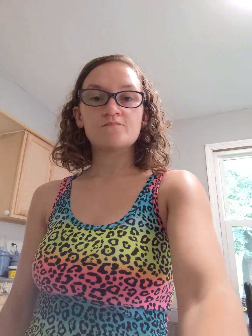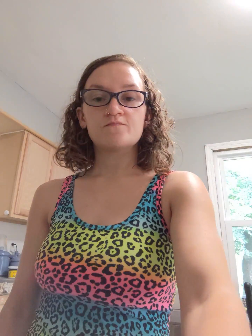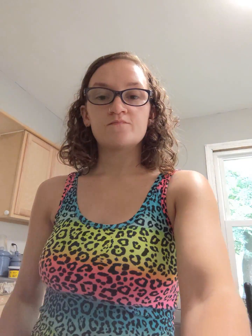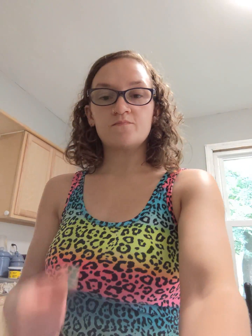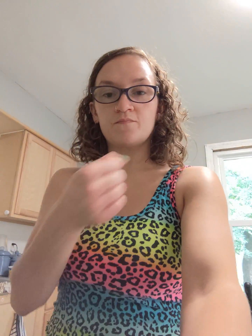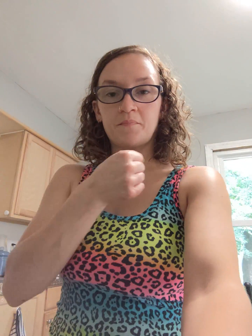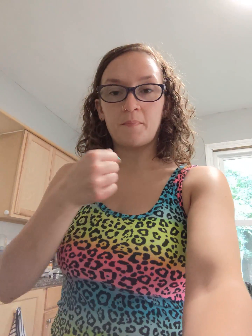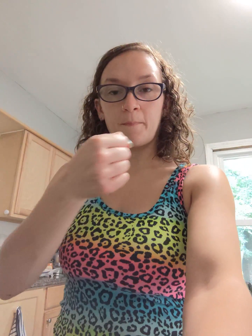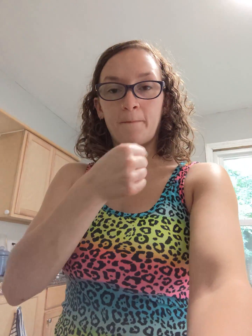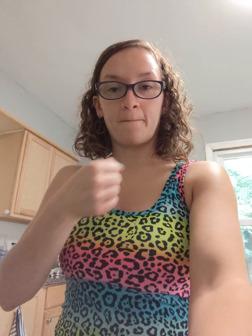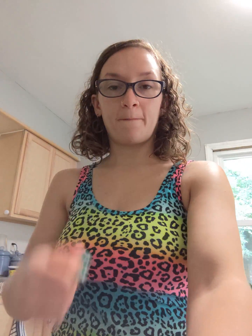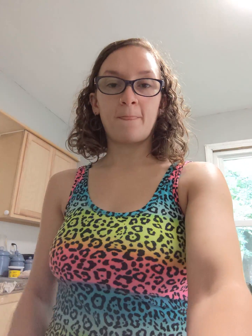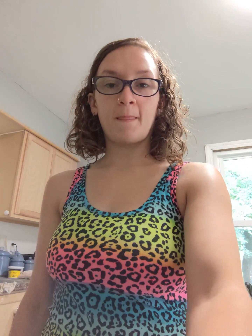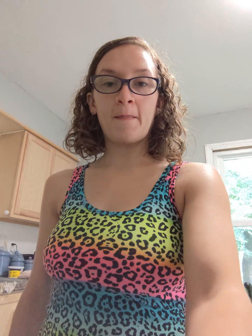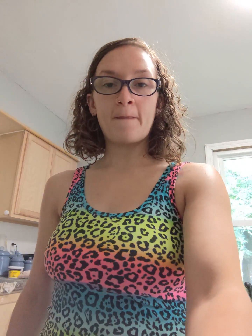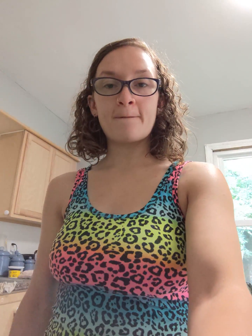coffee